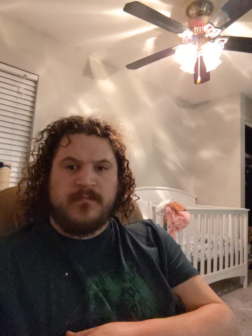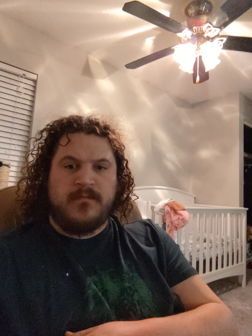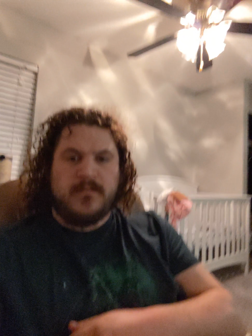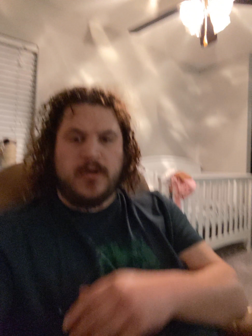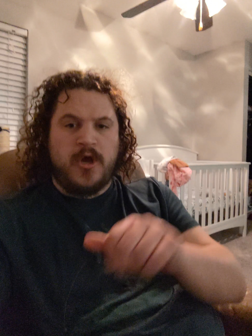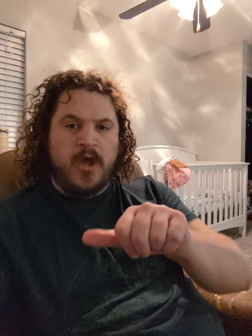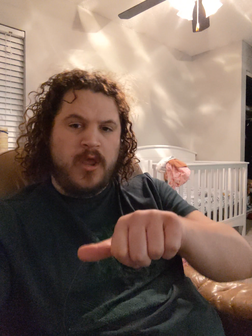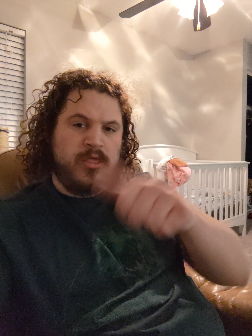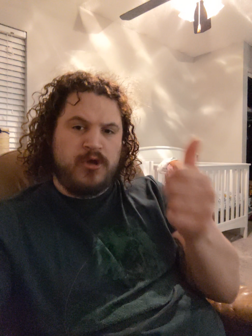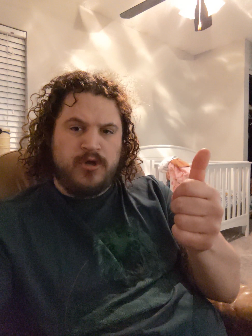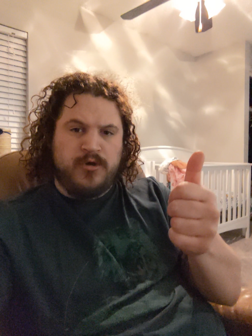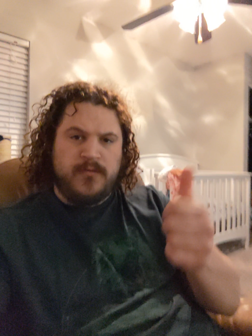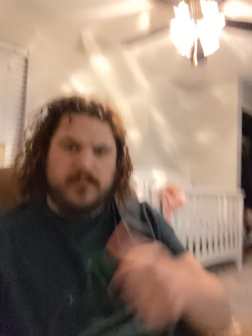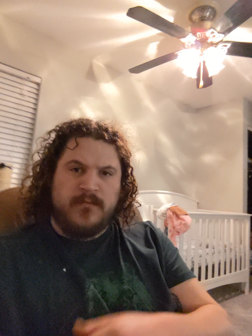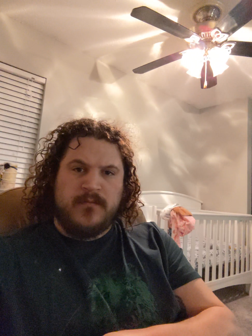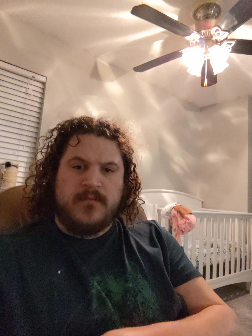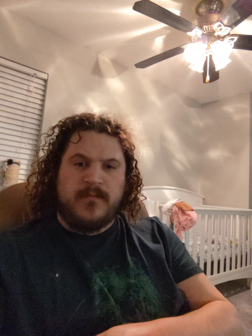another